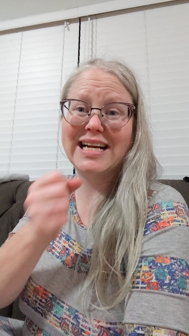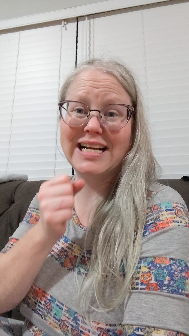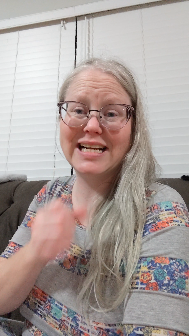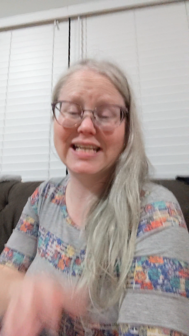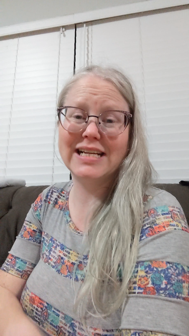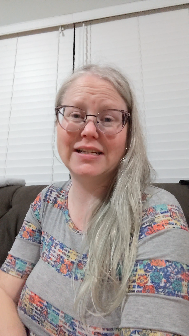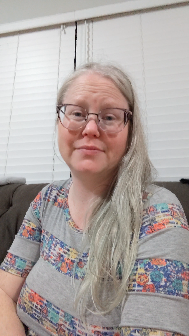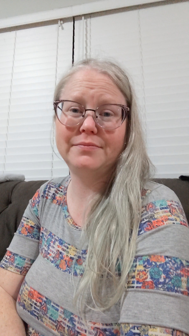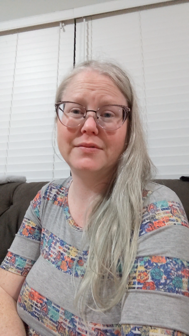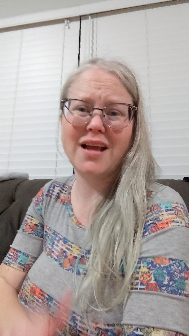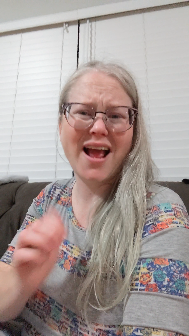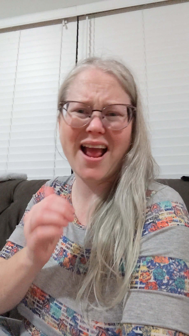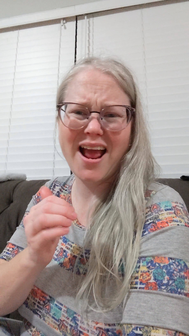how